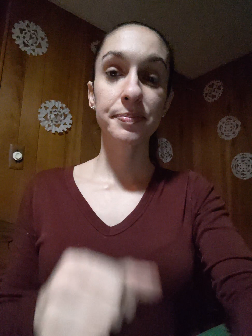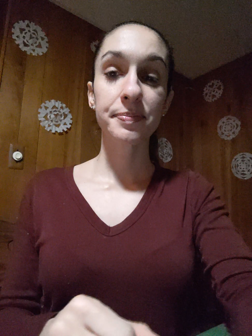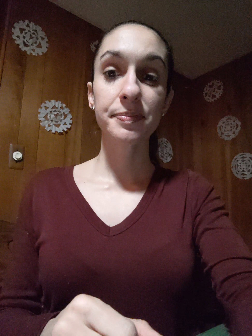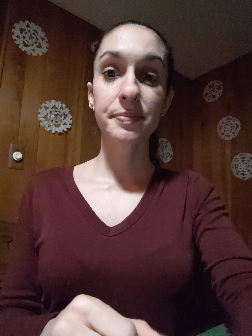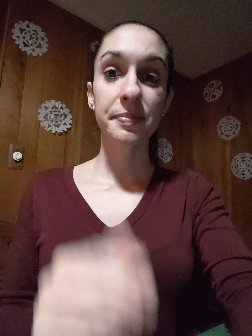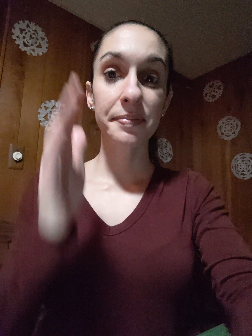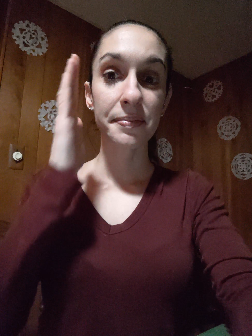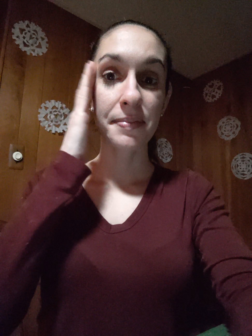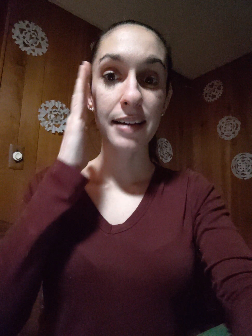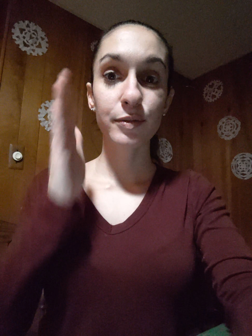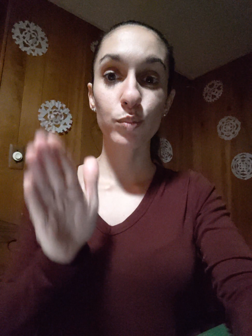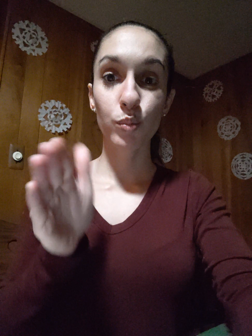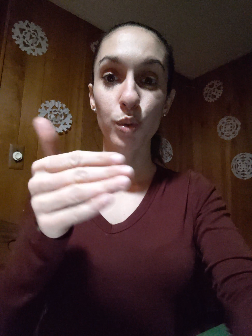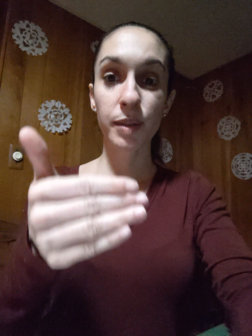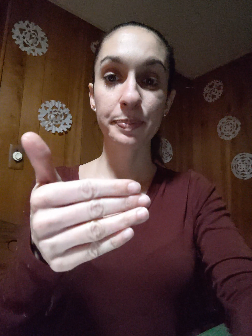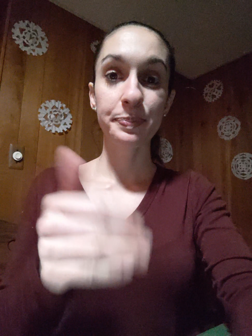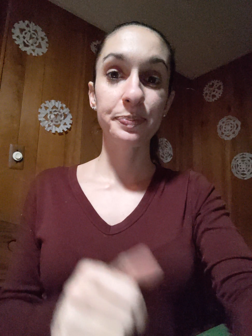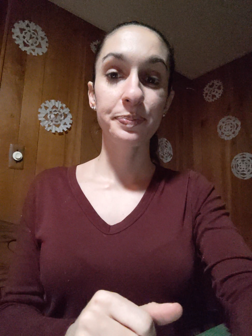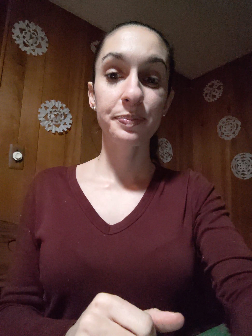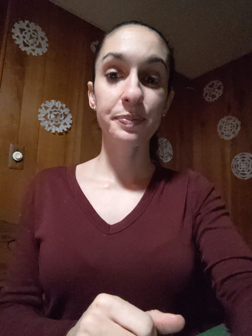bedroom